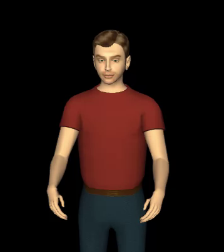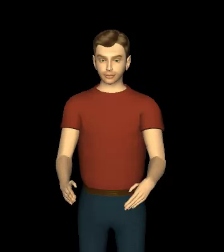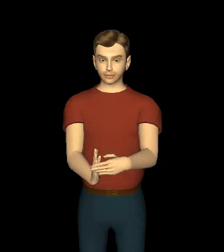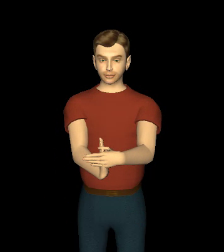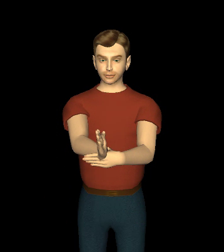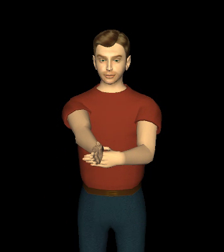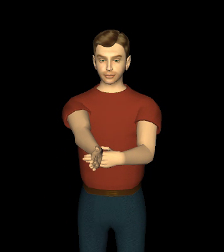مدخل